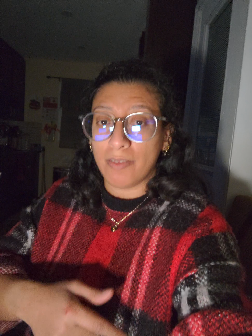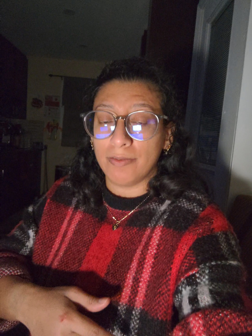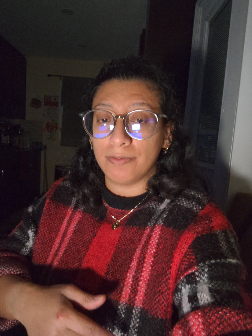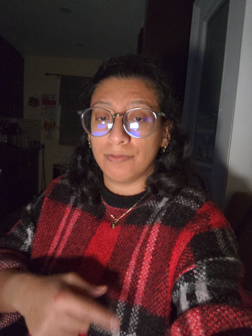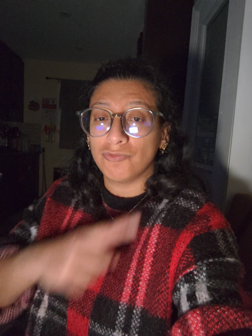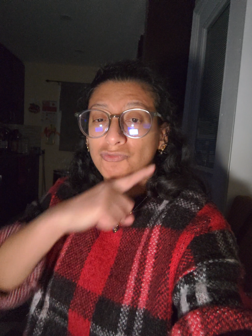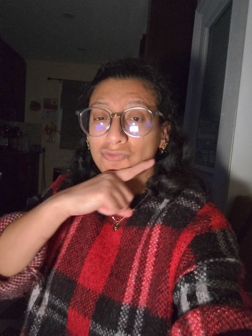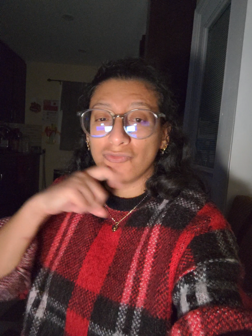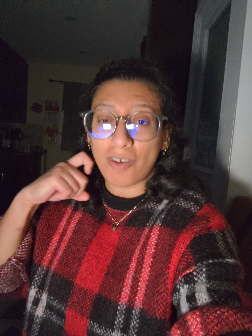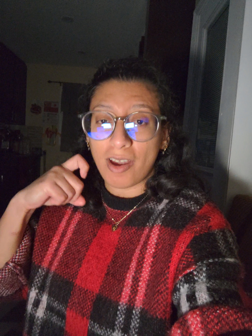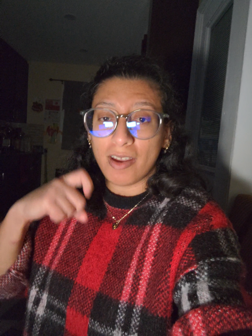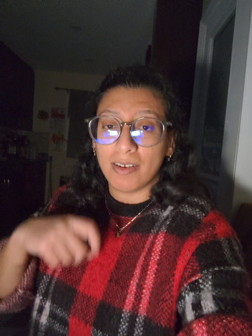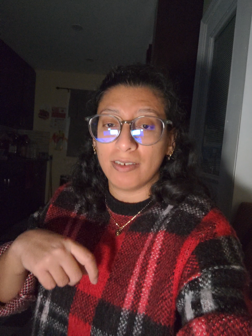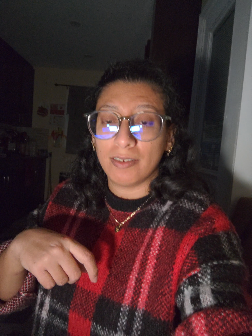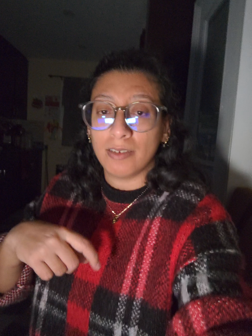dry